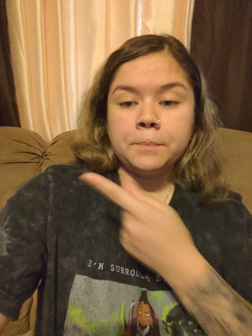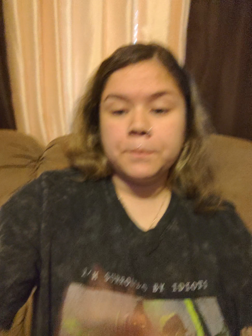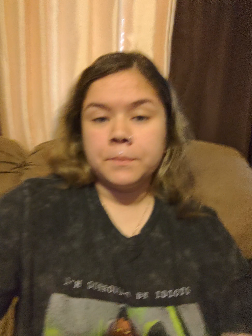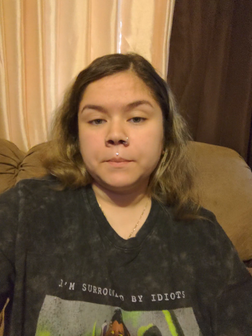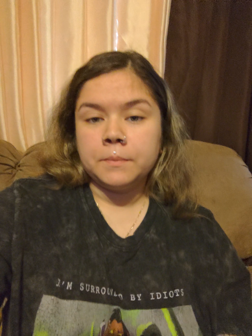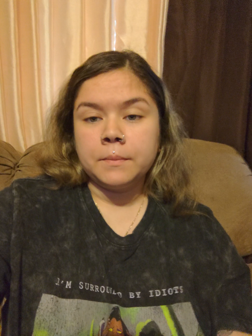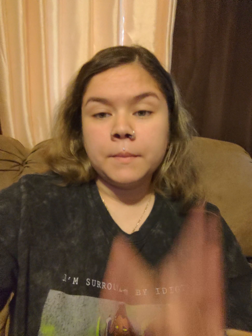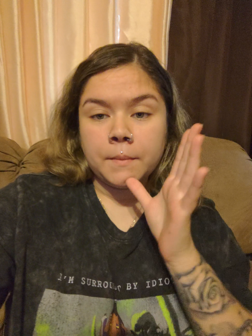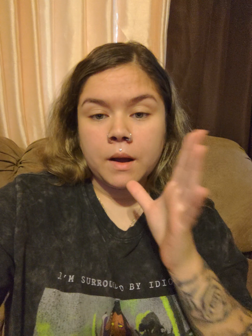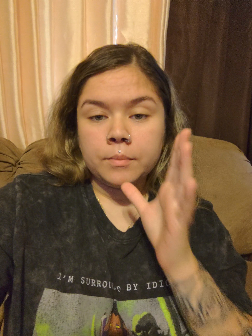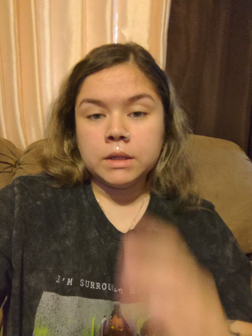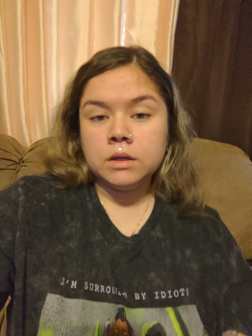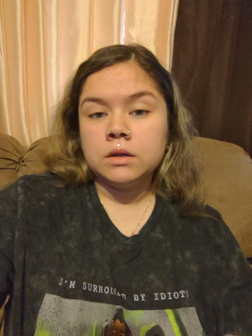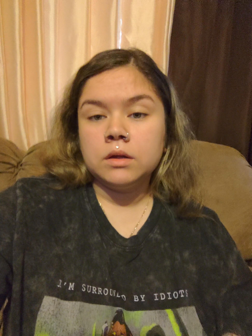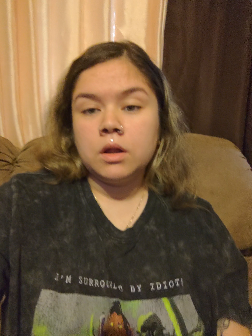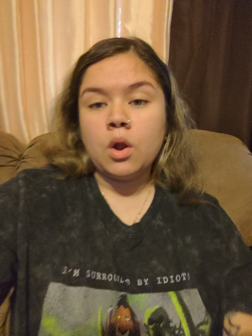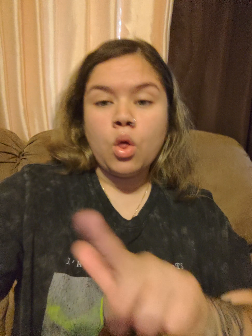mommy